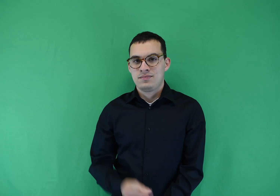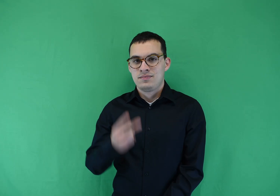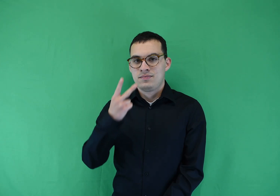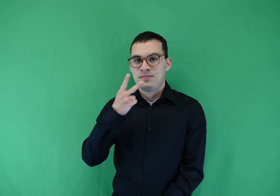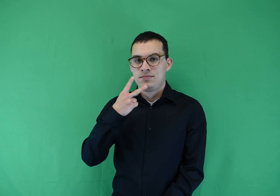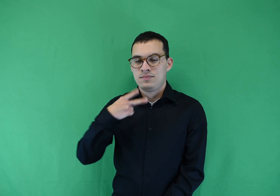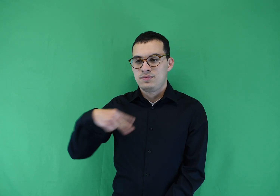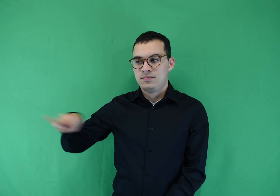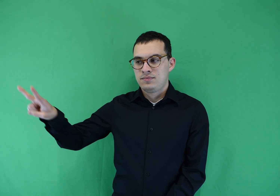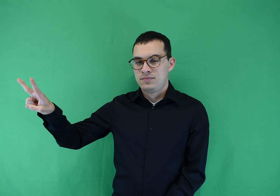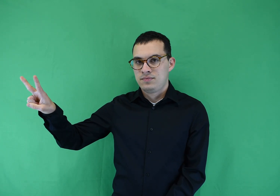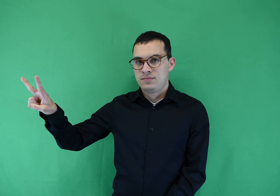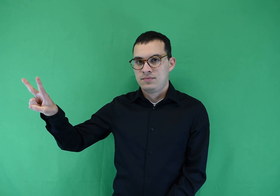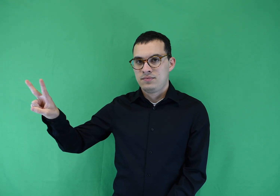su